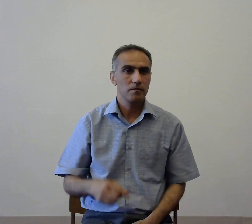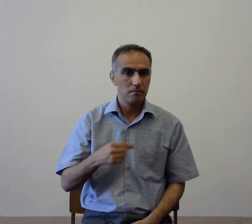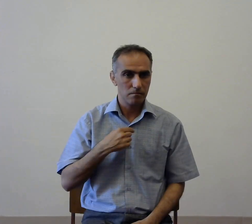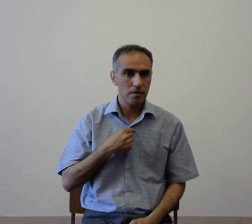mən